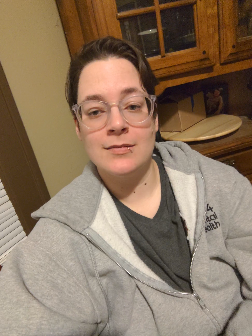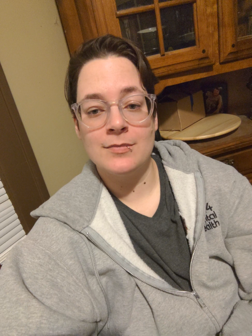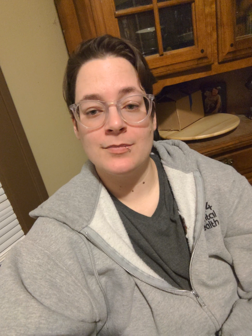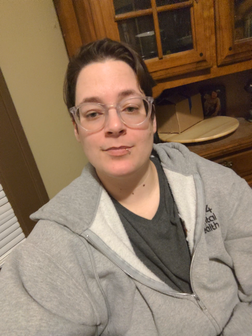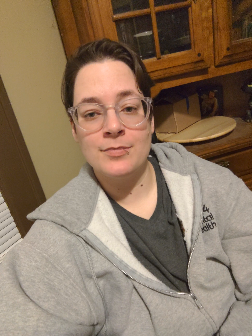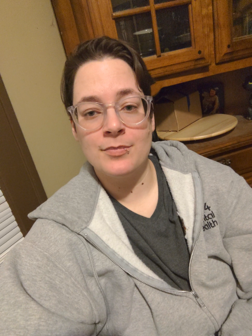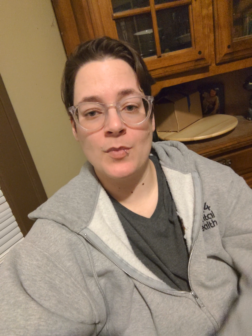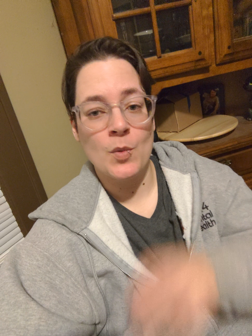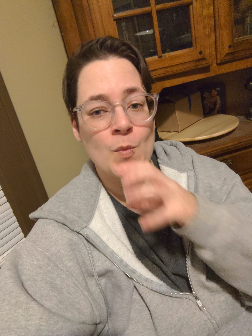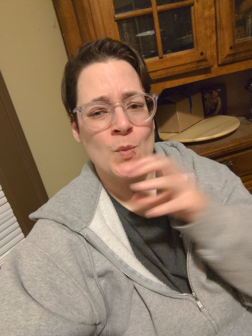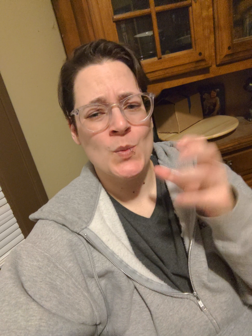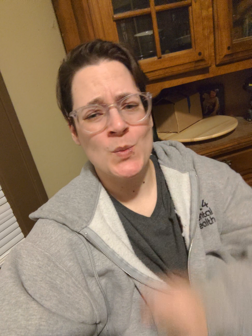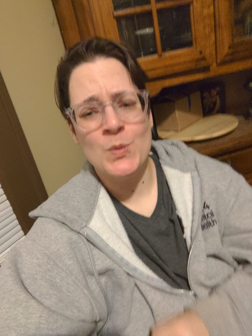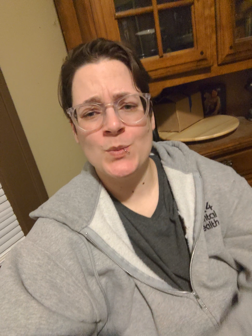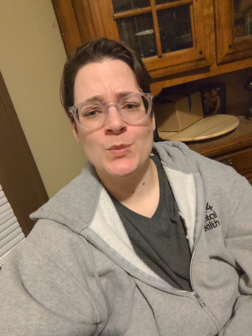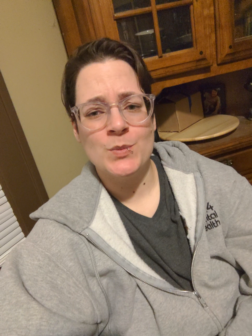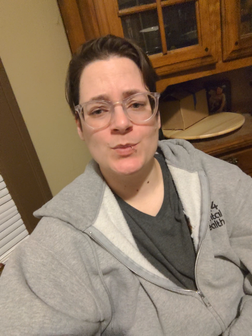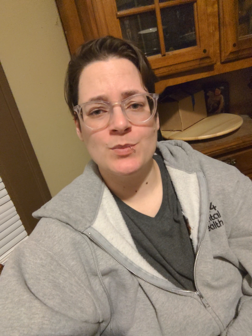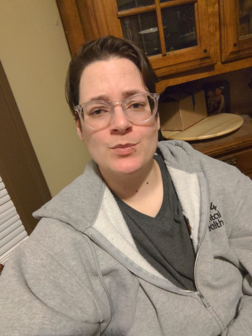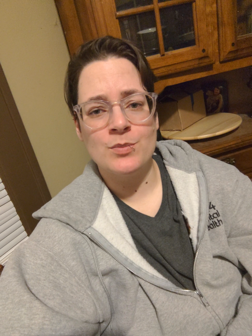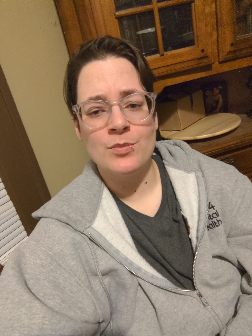old